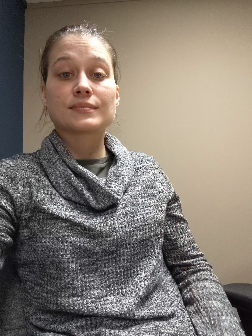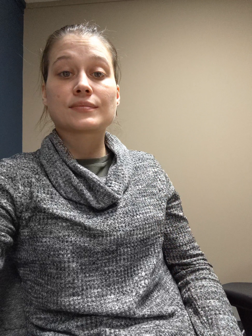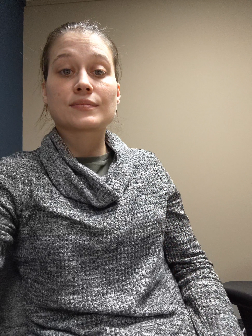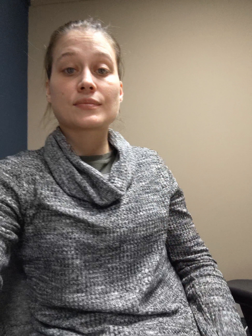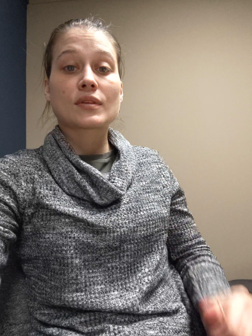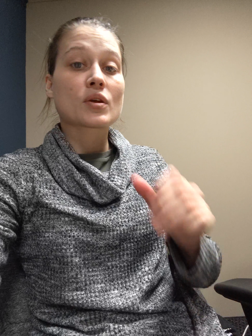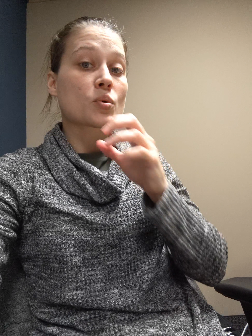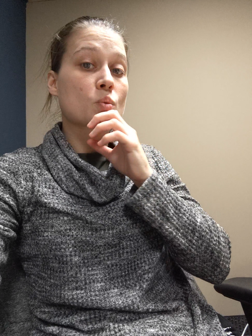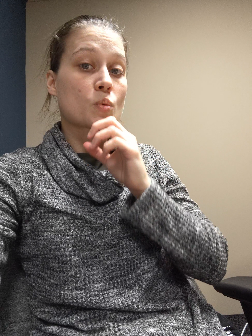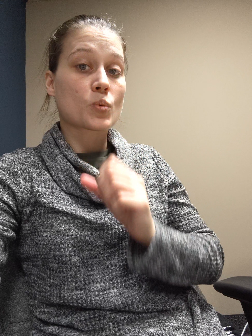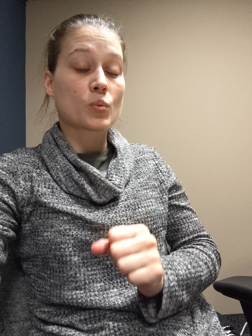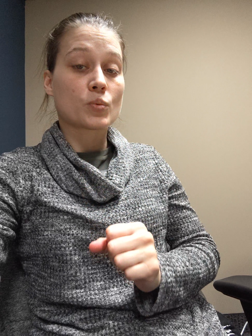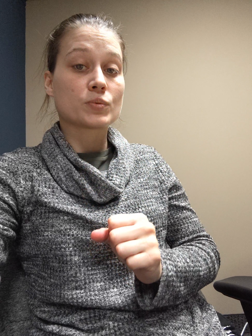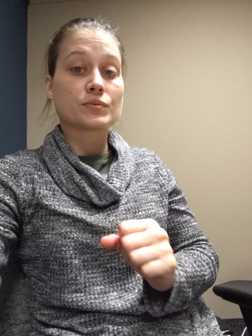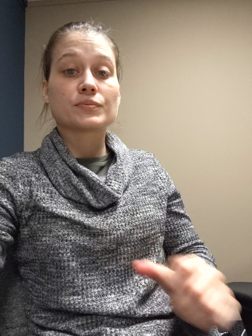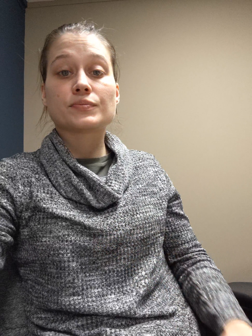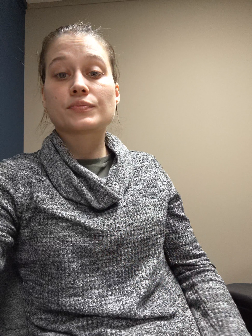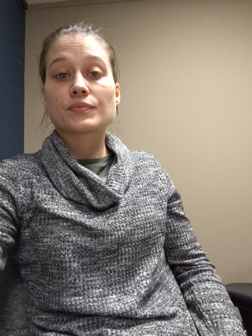old